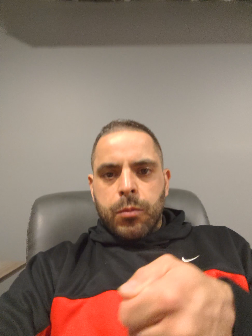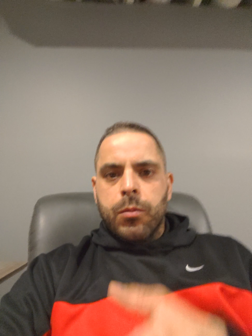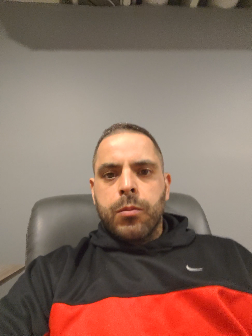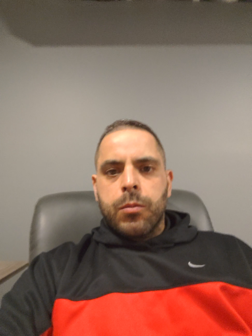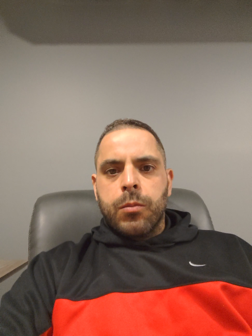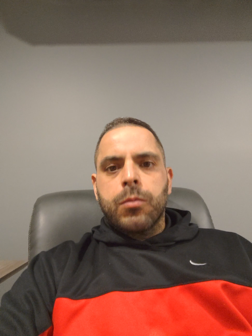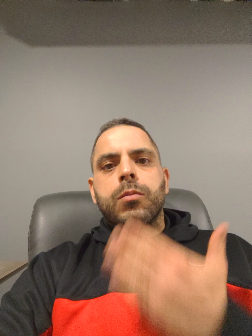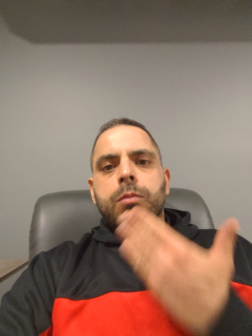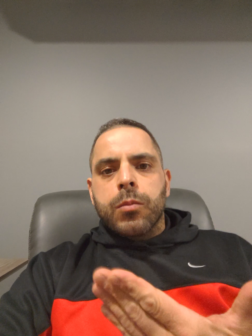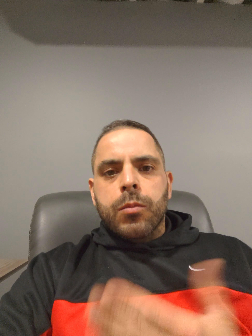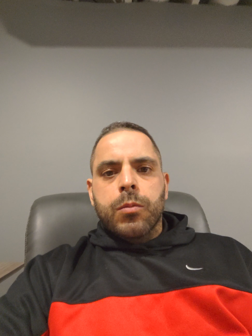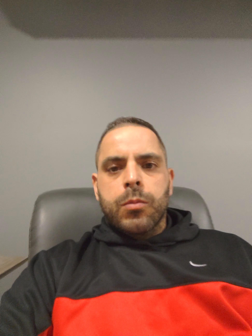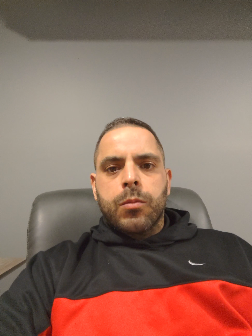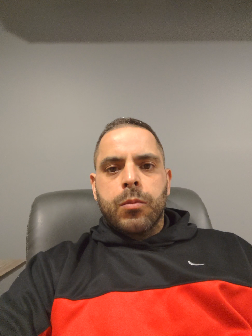thank you